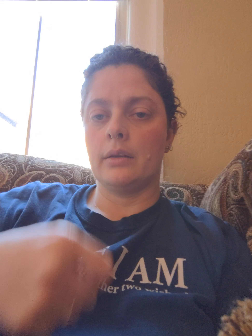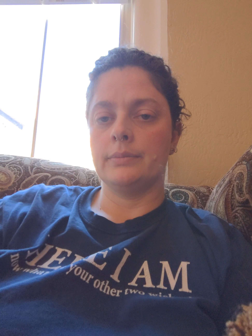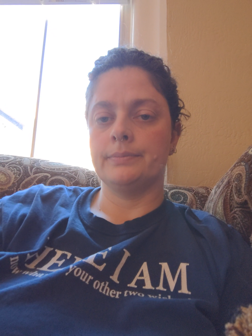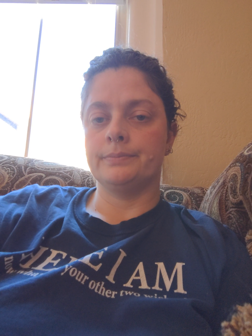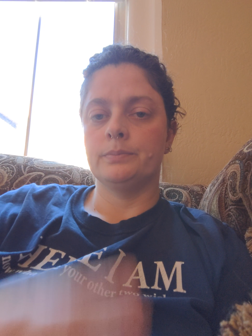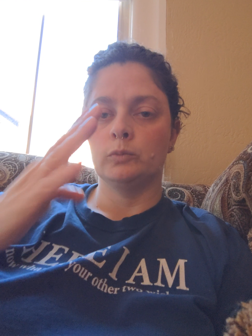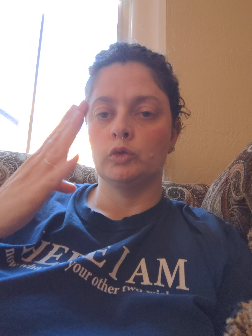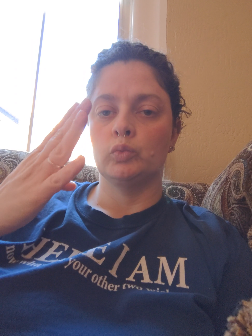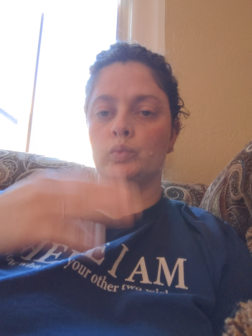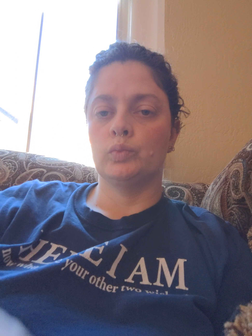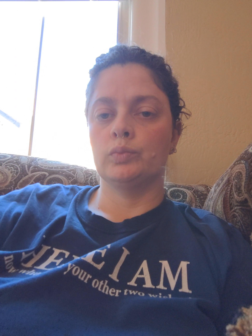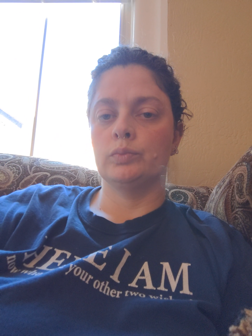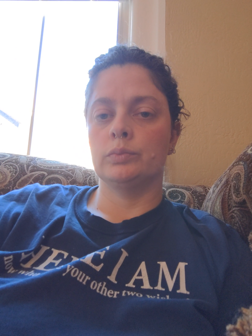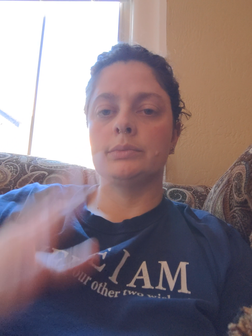blue